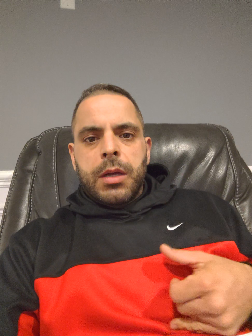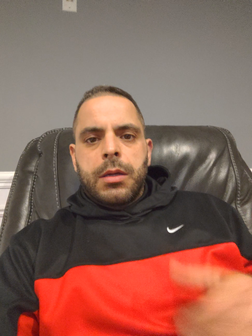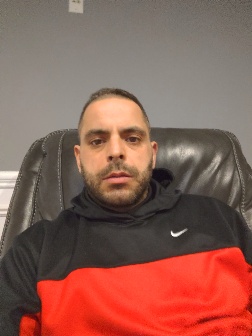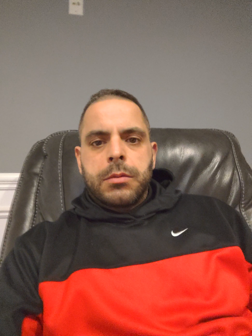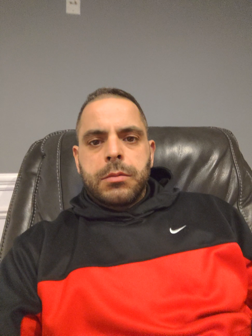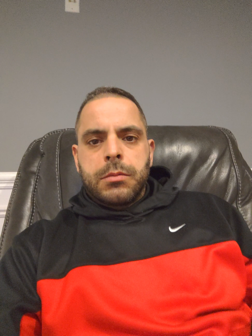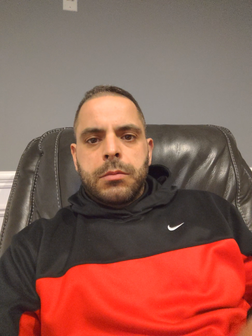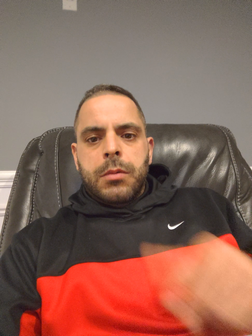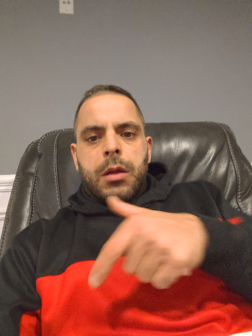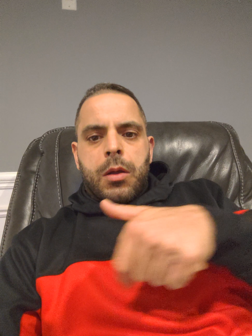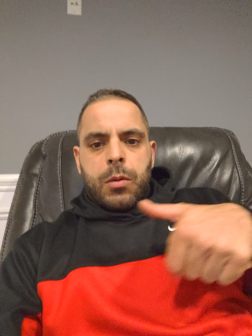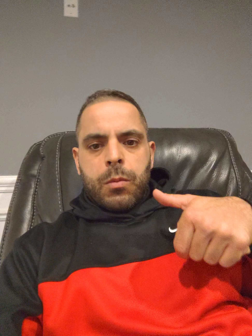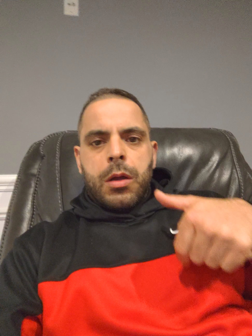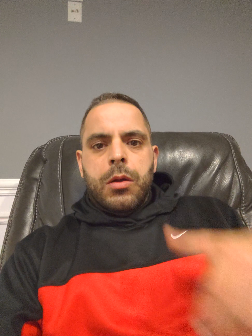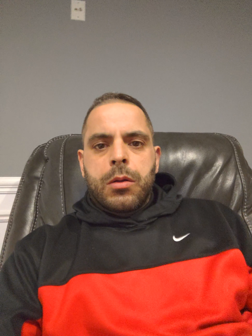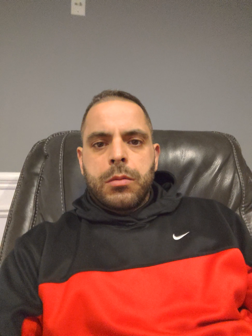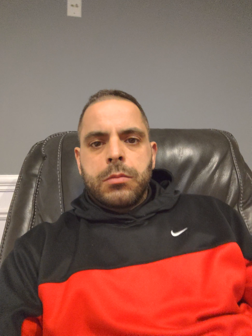underwear